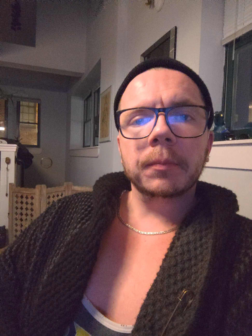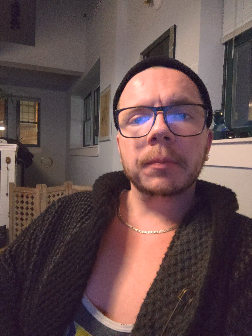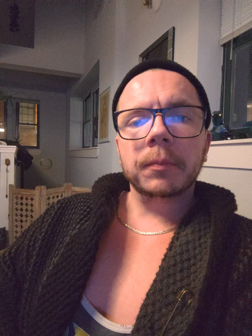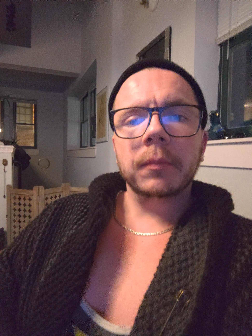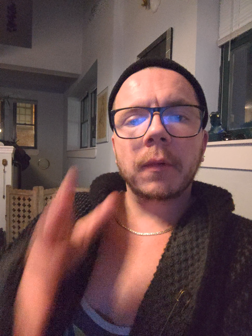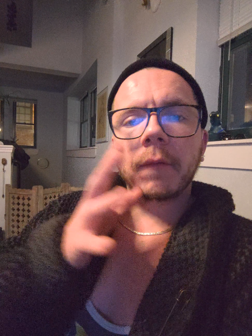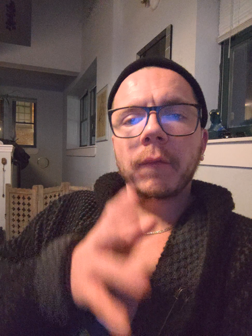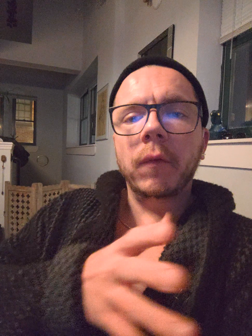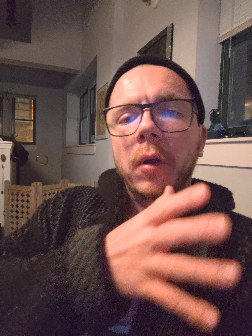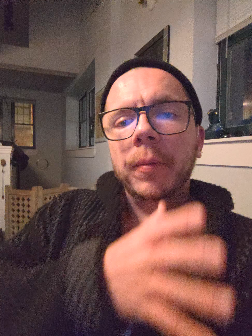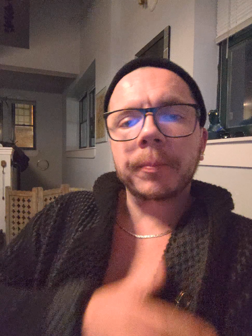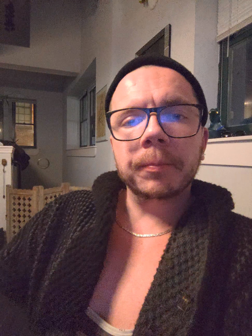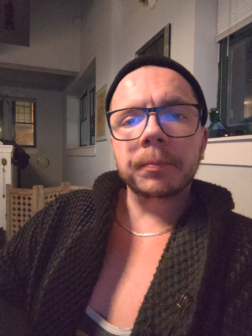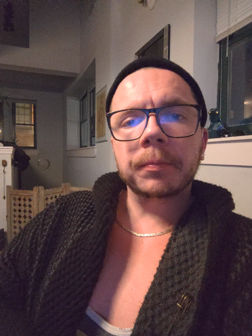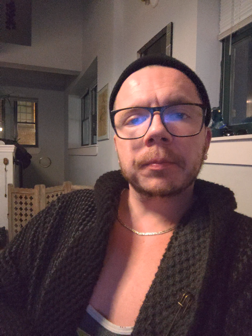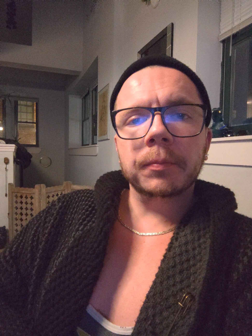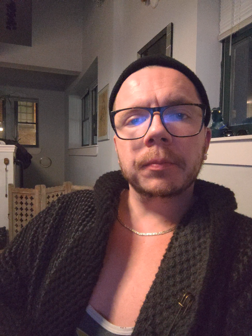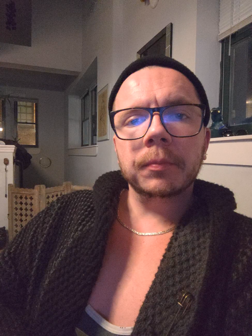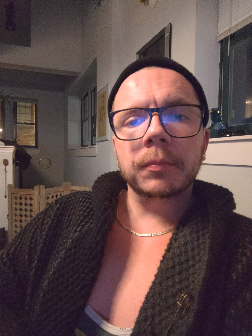farm